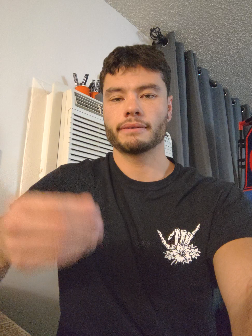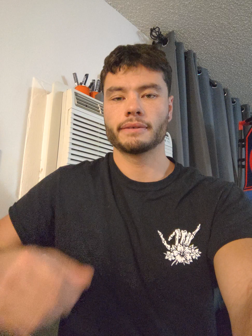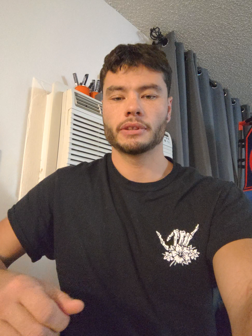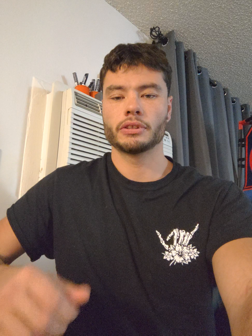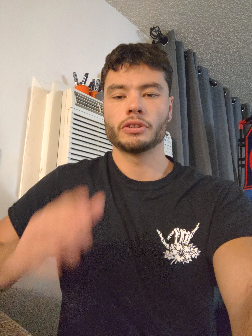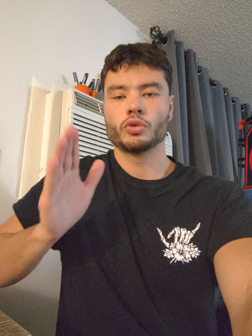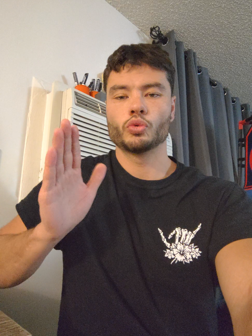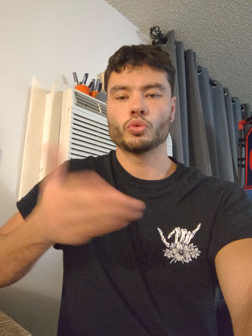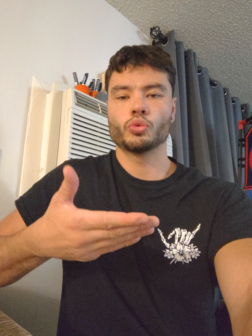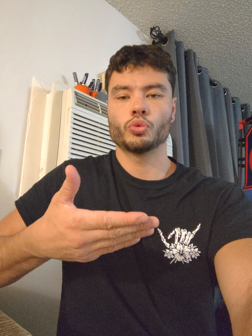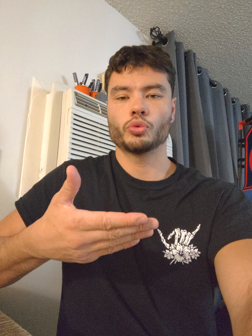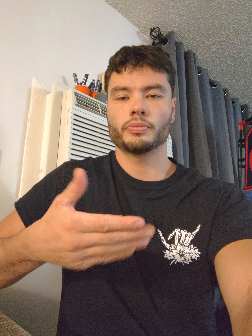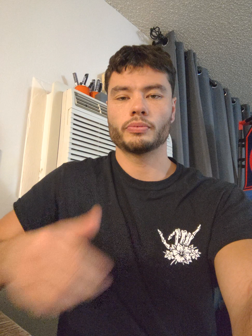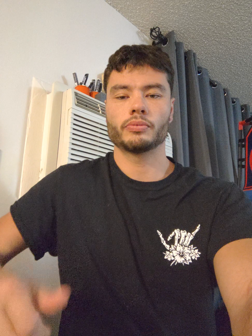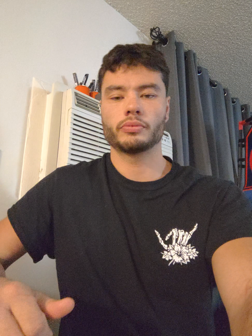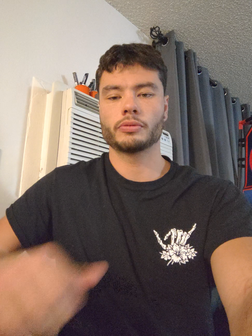room